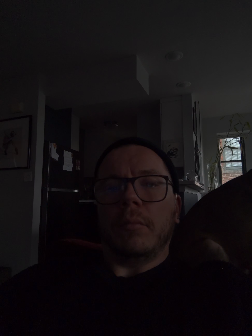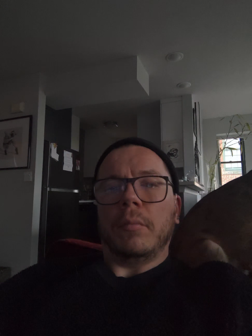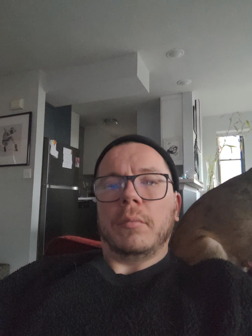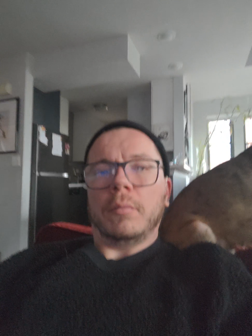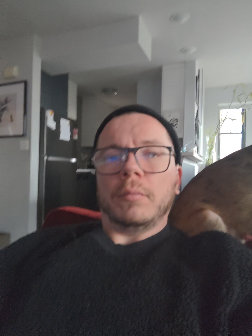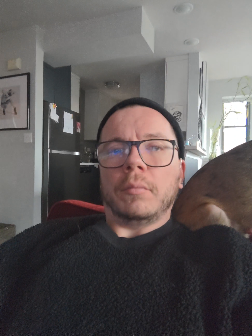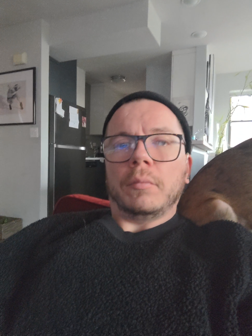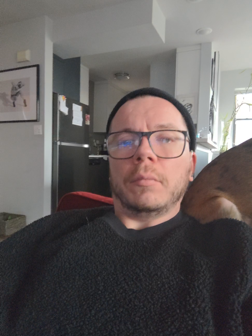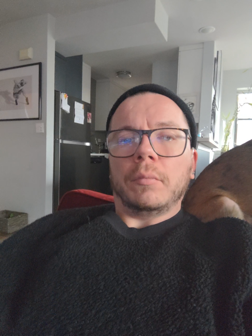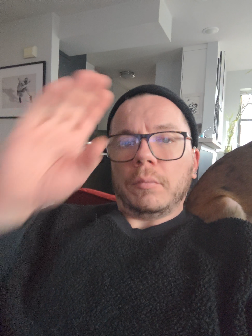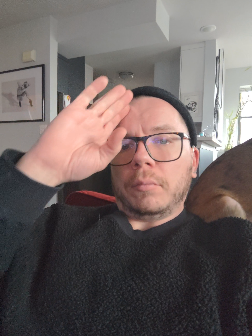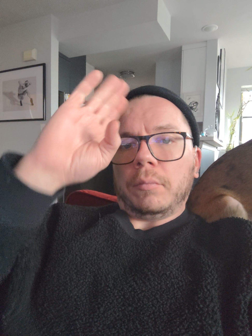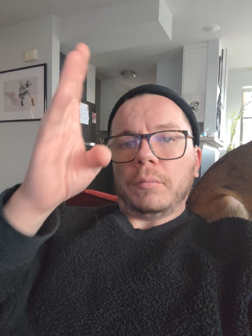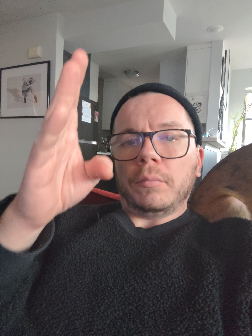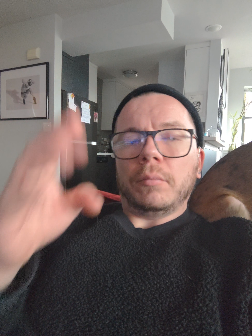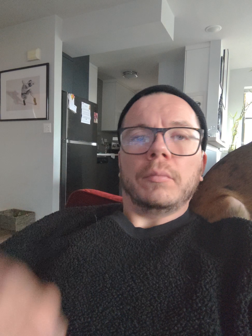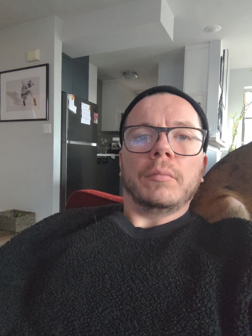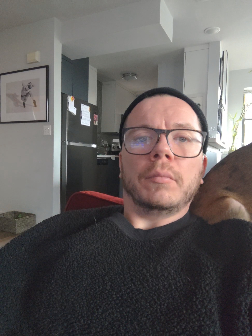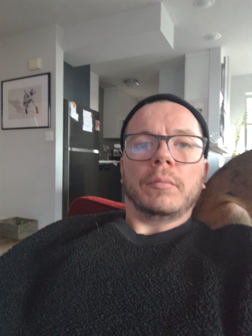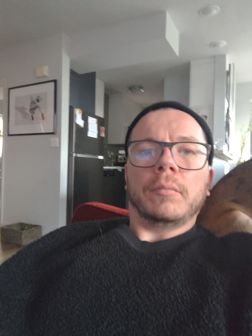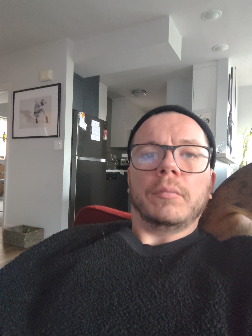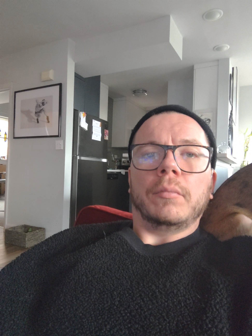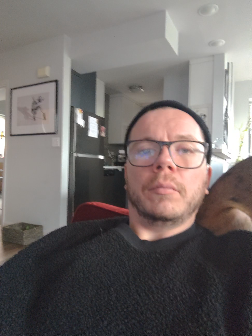hello